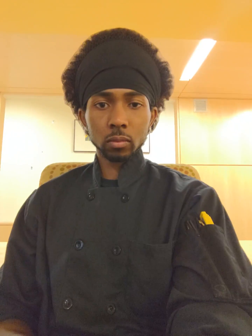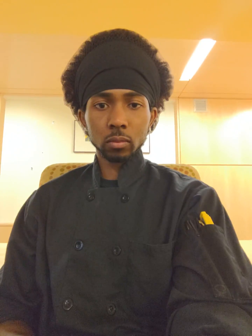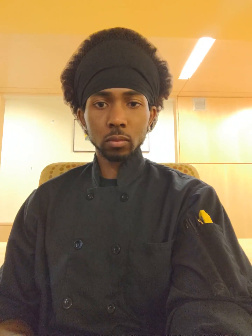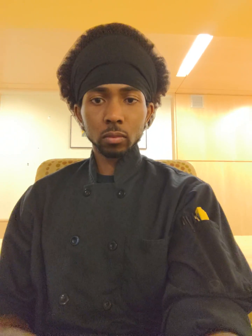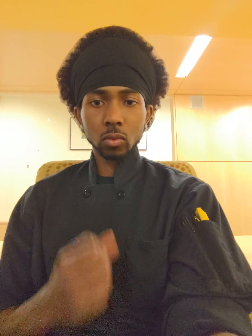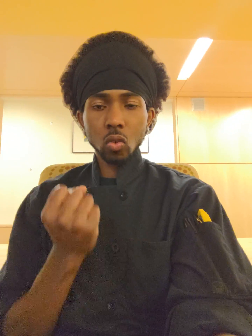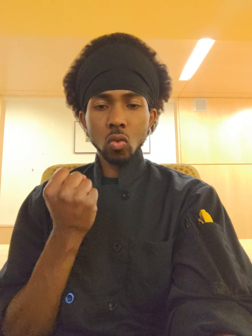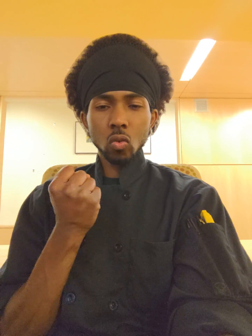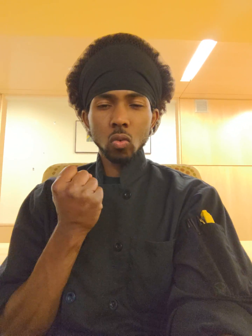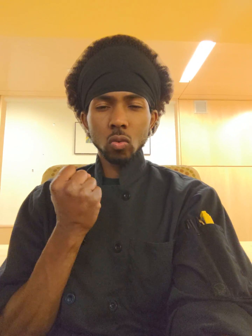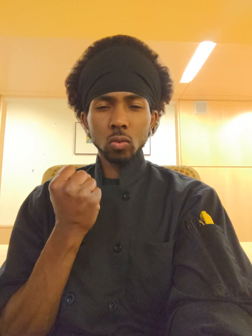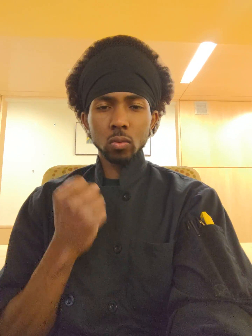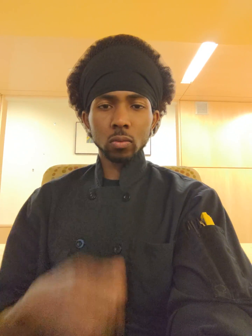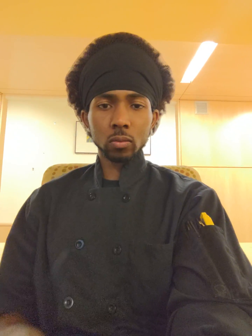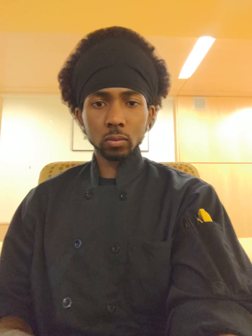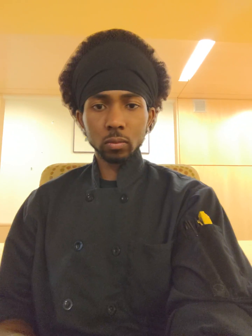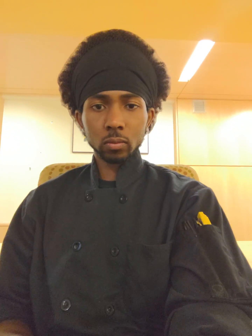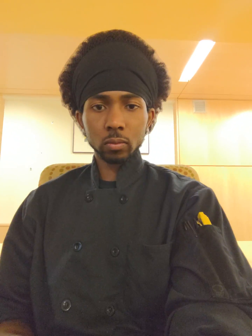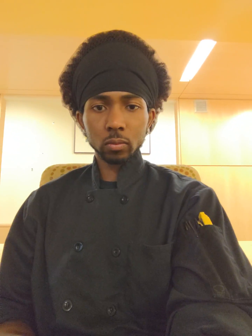hold